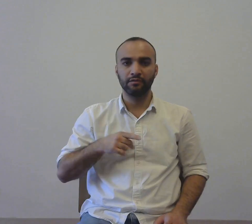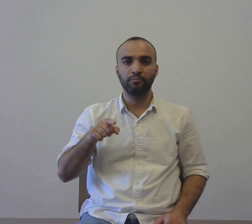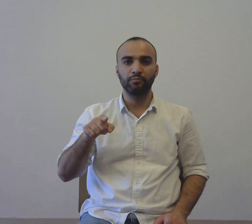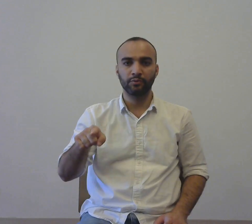bu